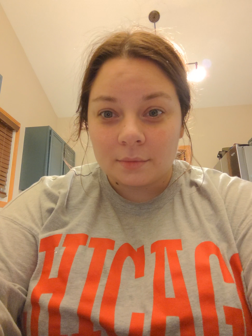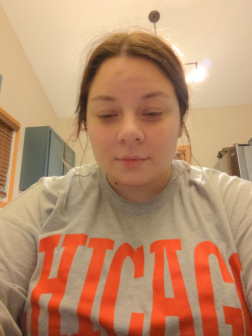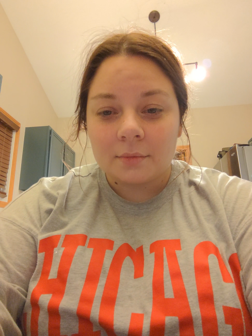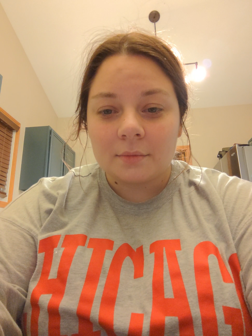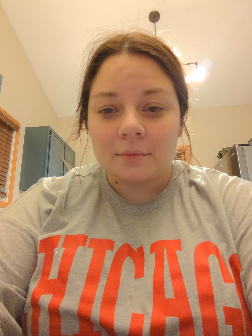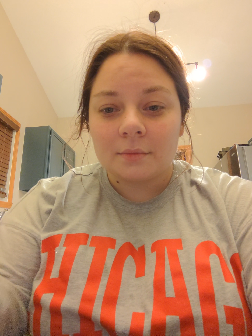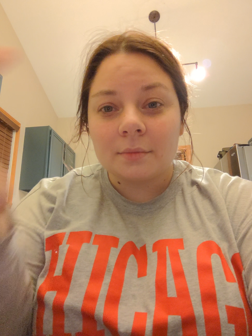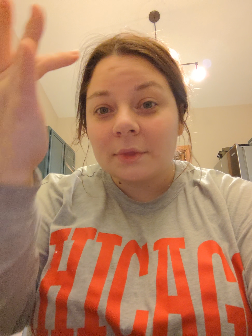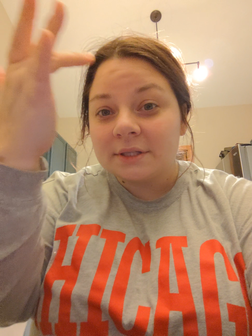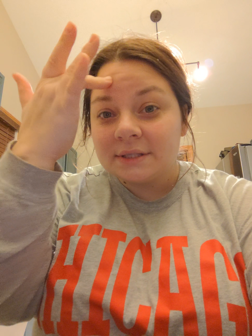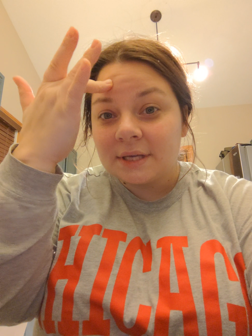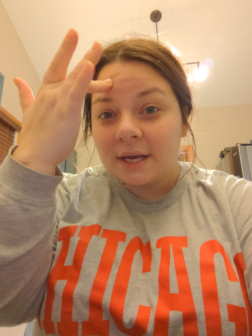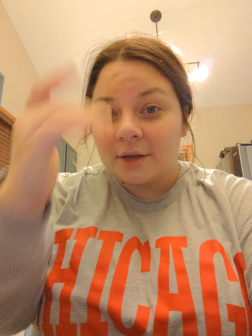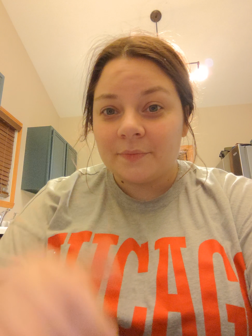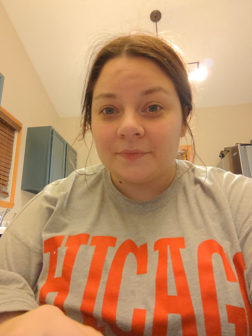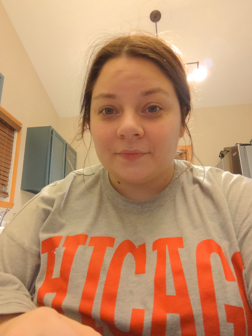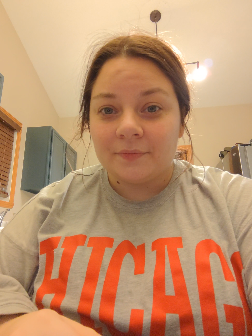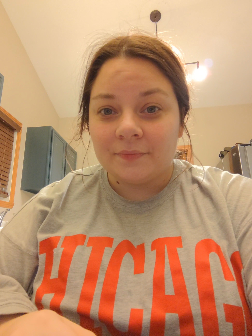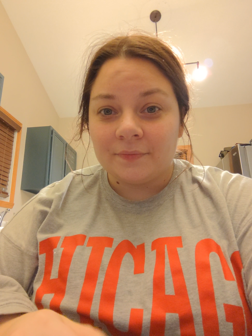sick